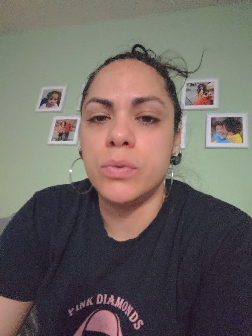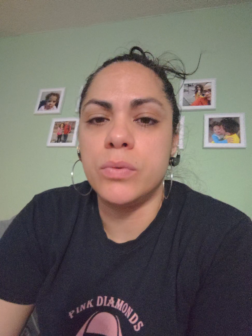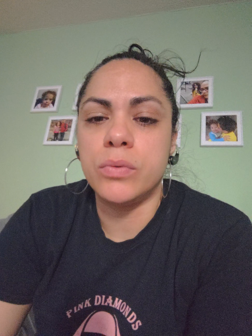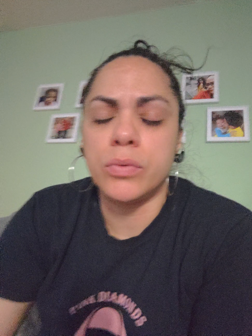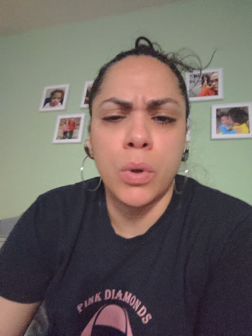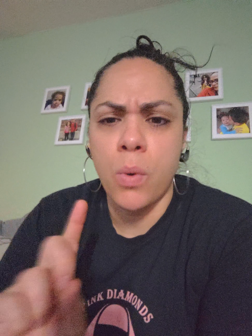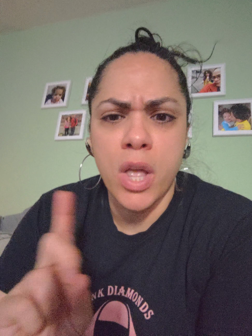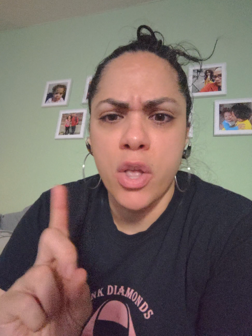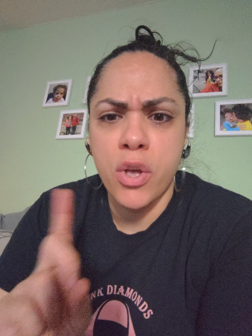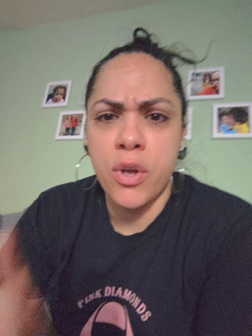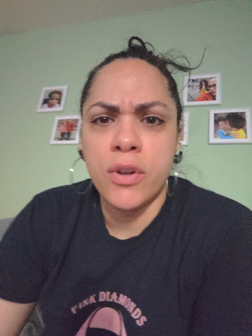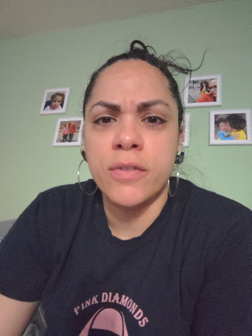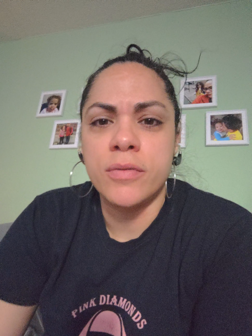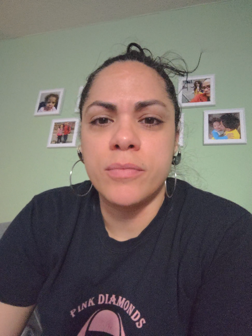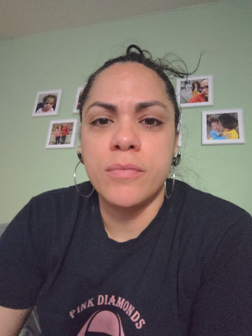where